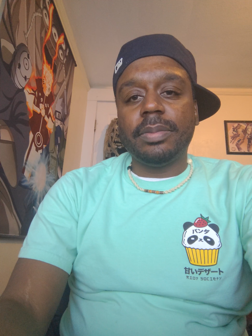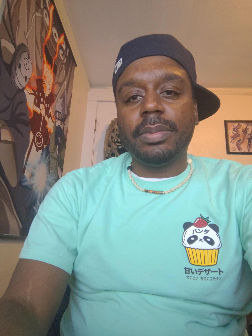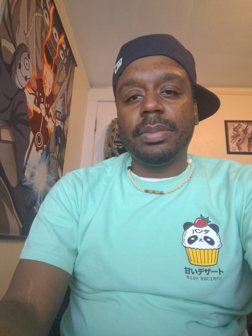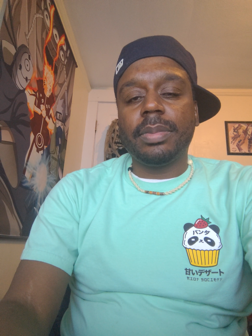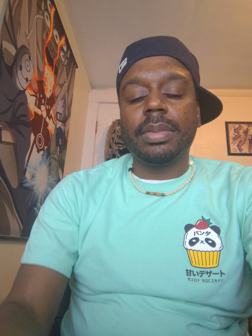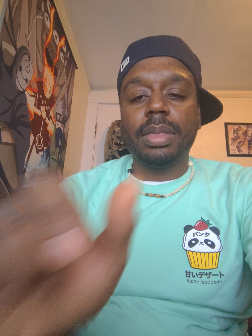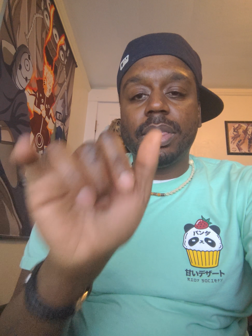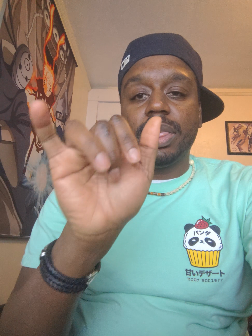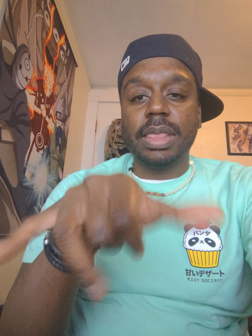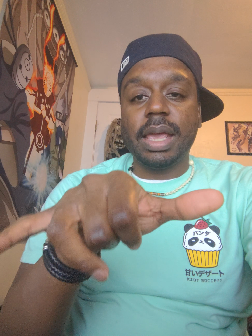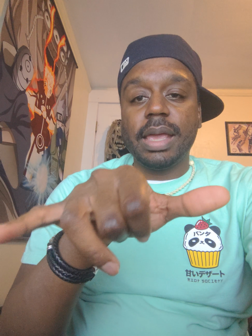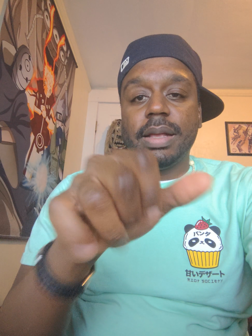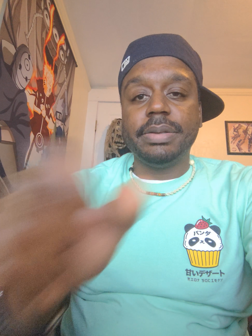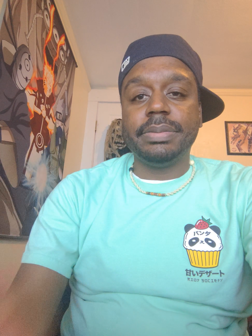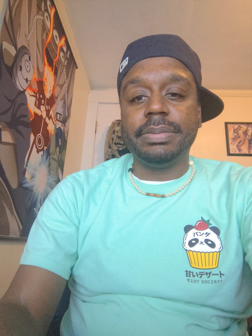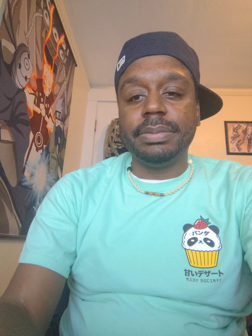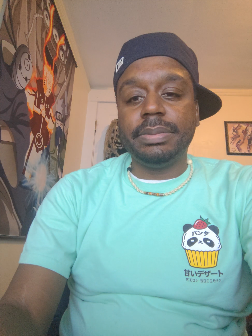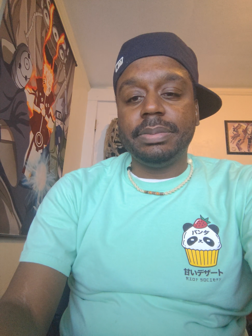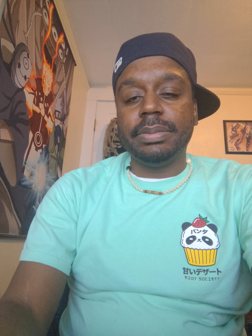that